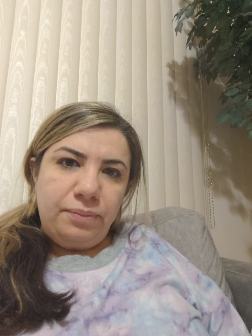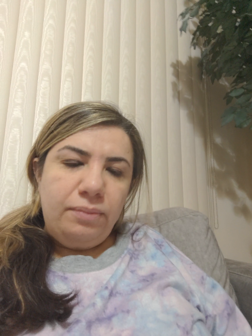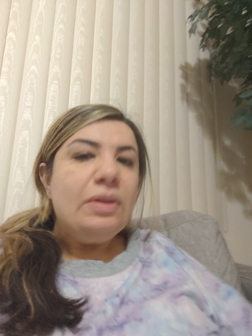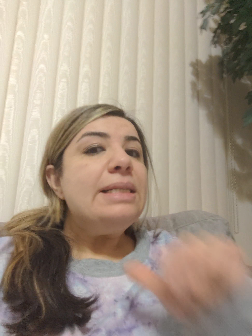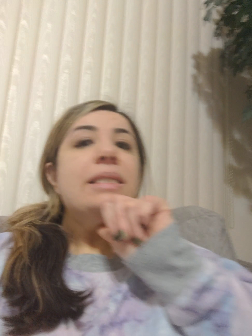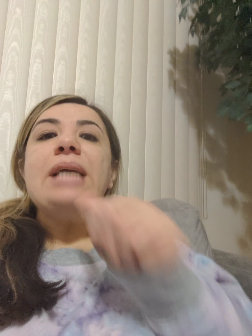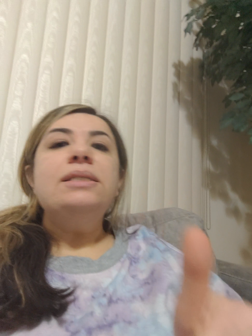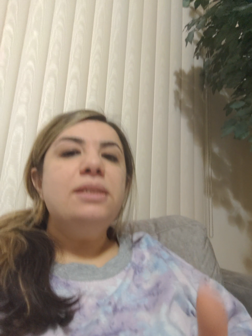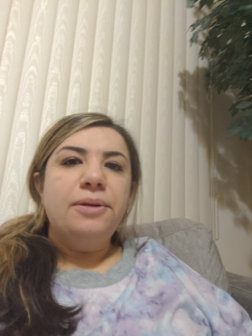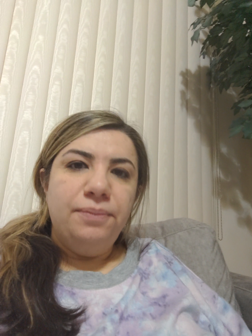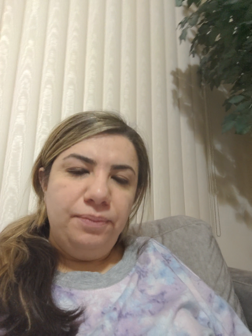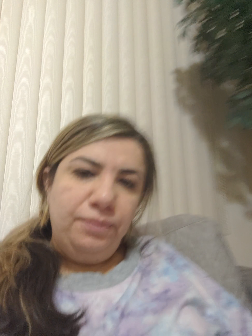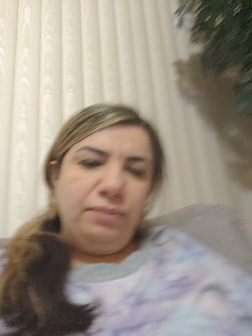not